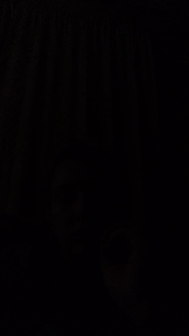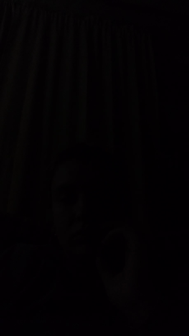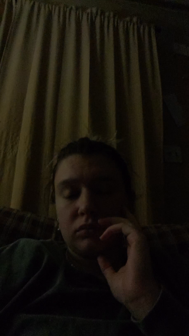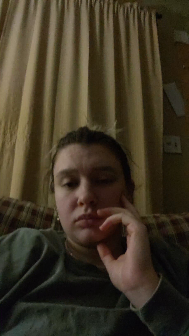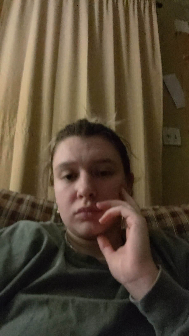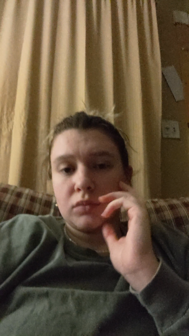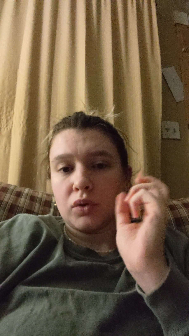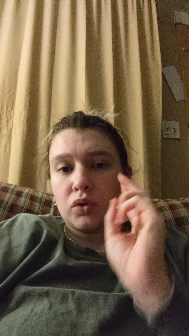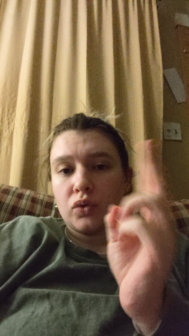hurry